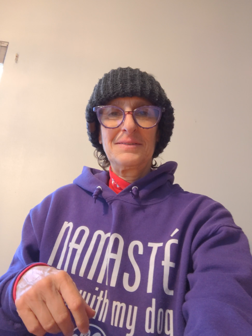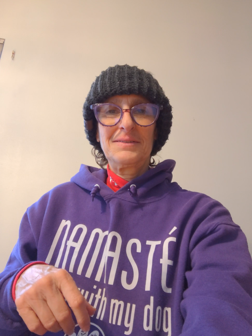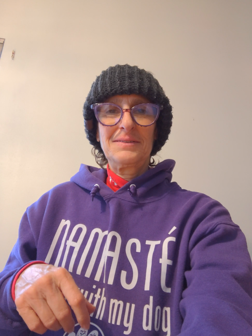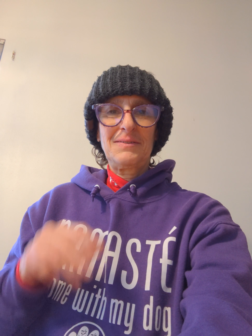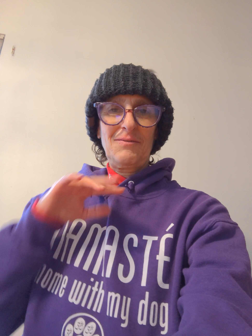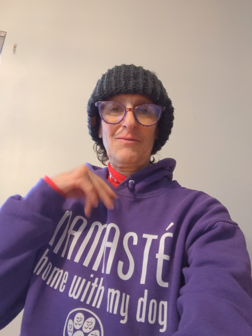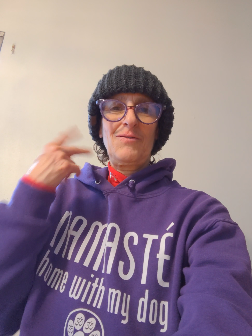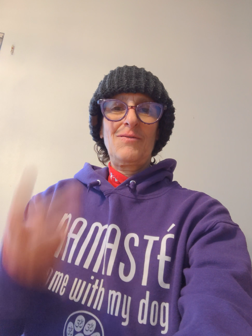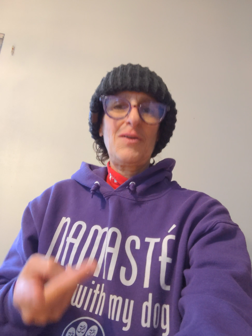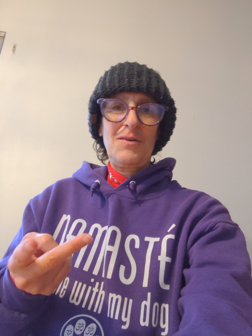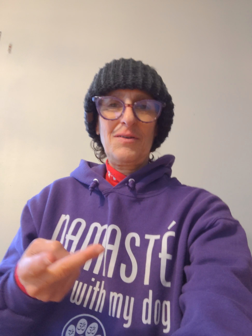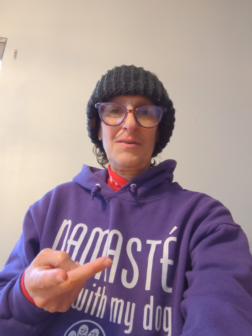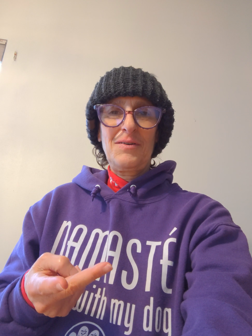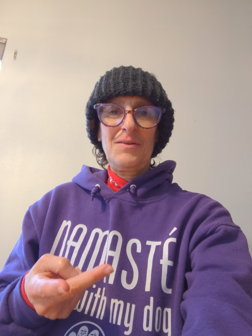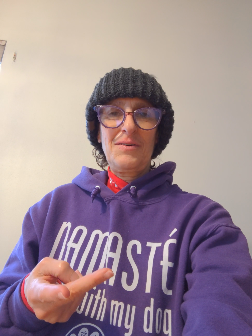fall